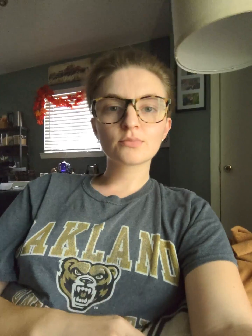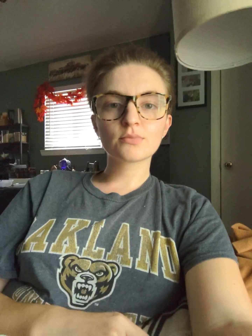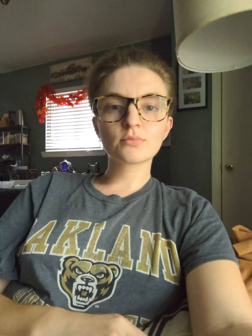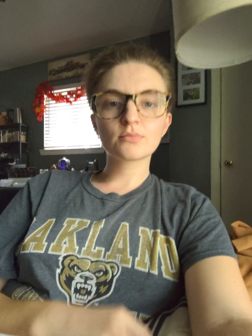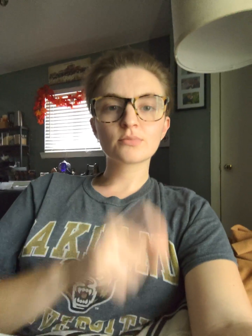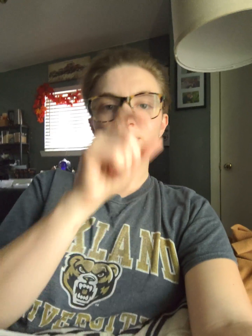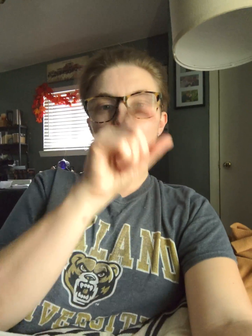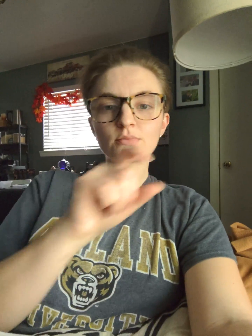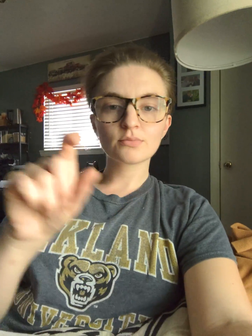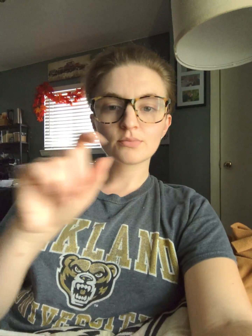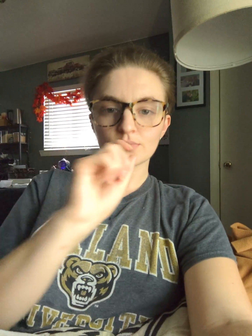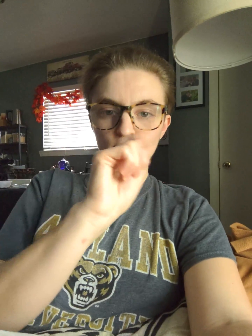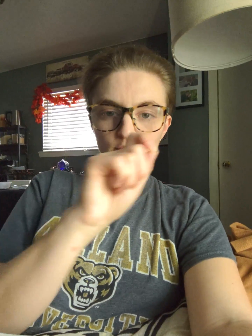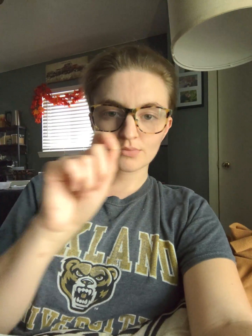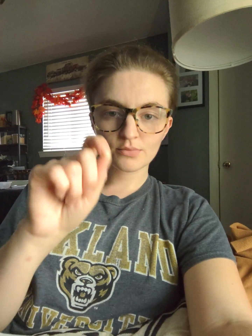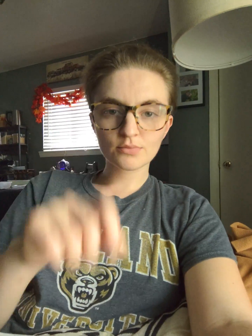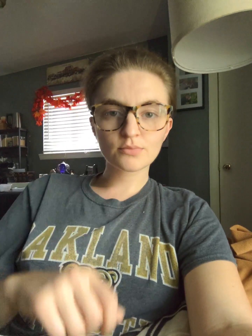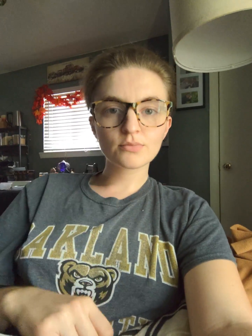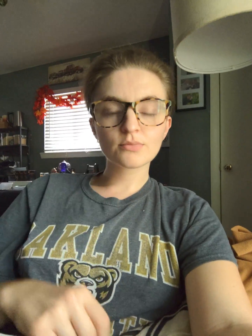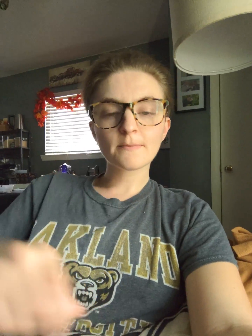peas